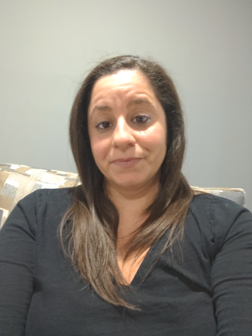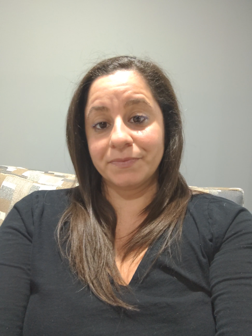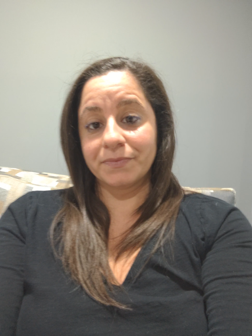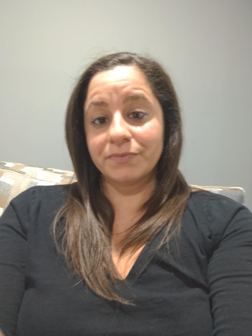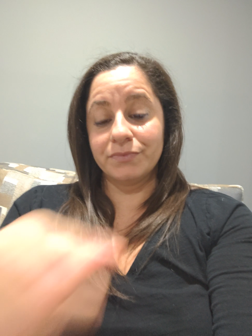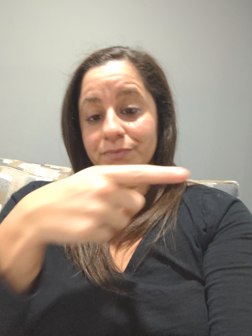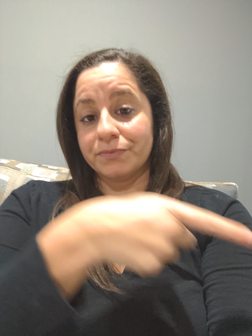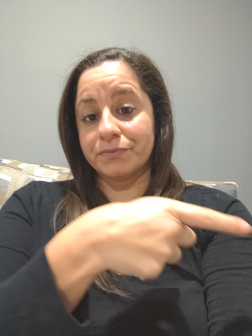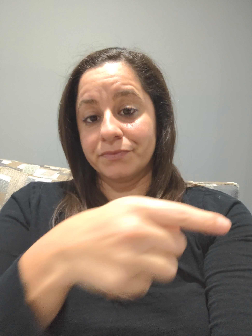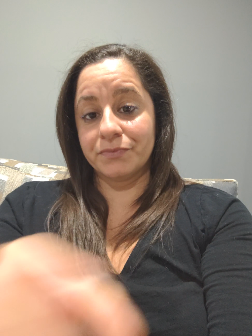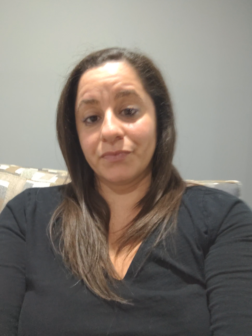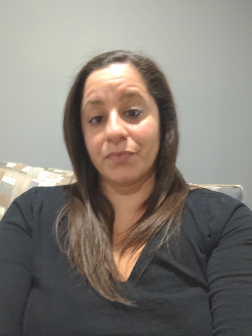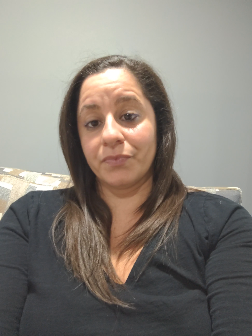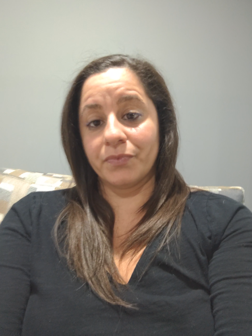he/she/it